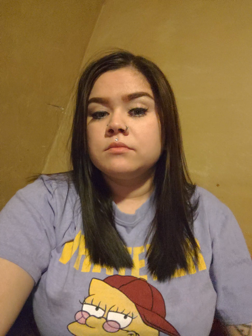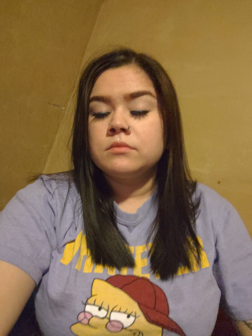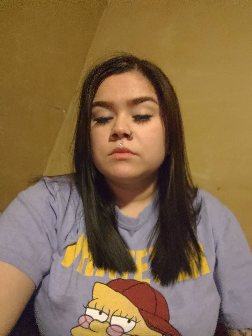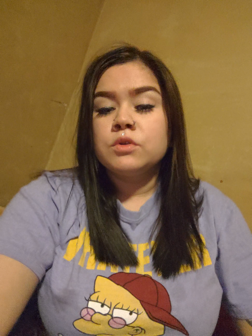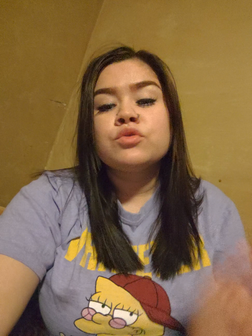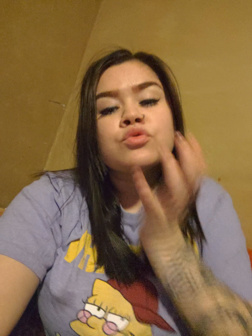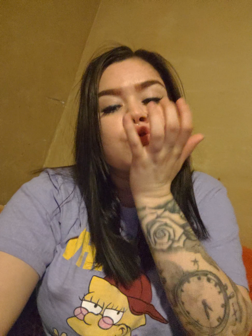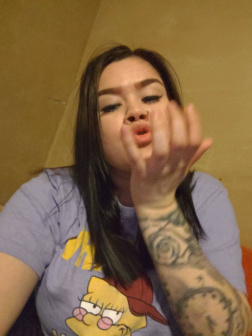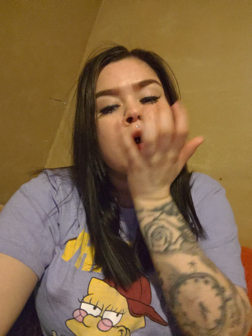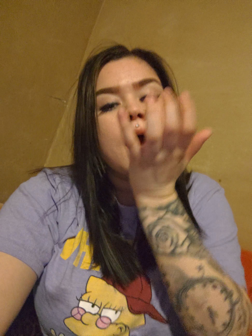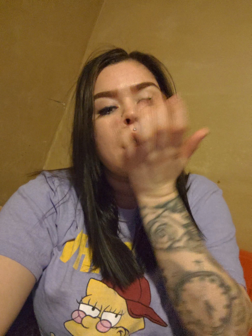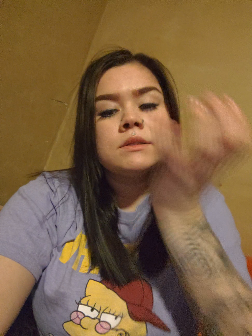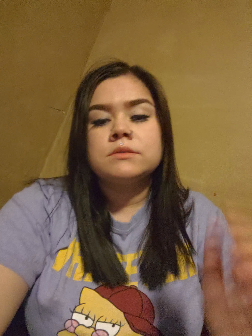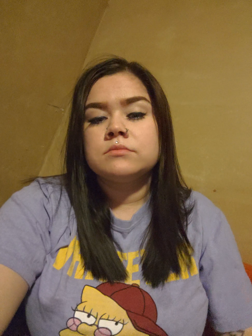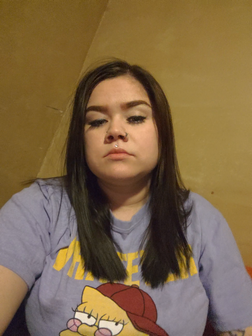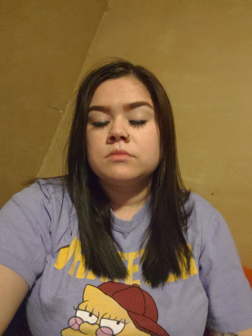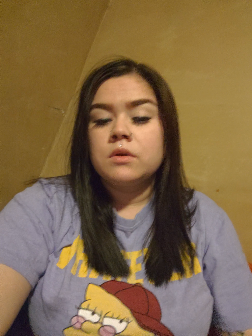grass